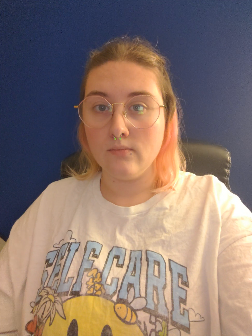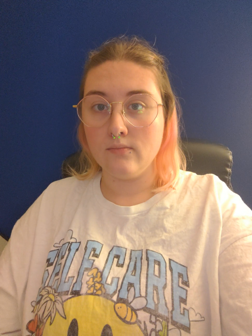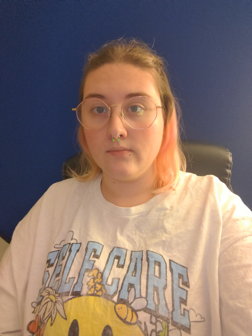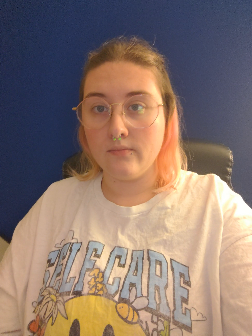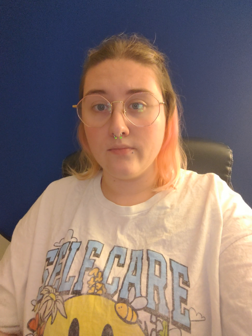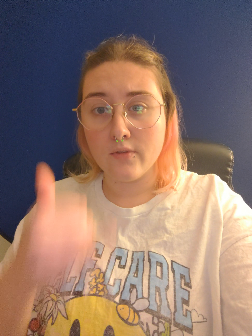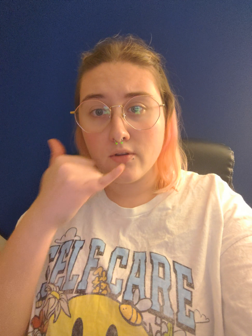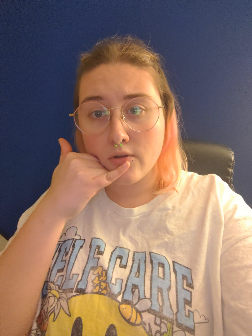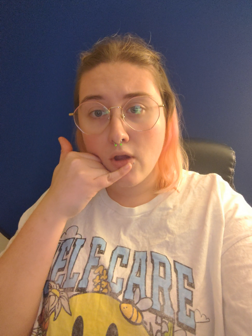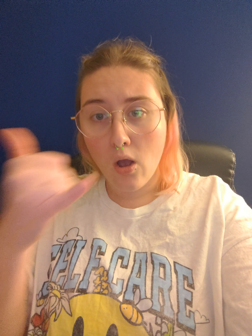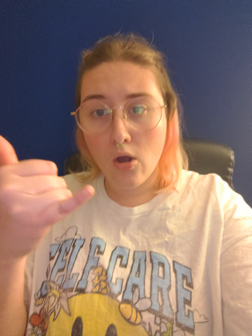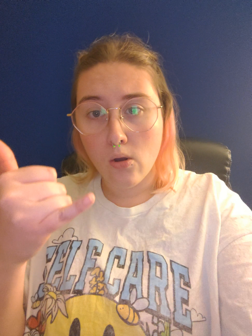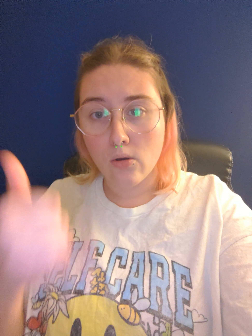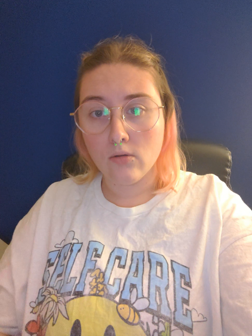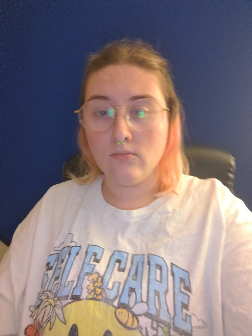call on the phone